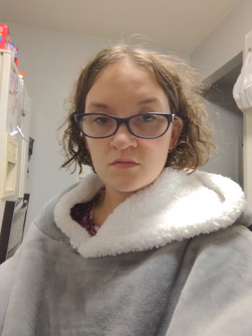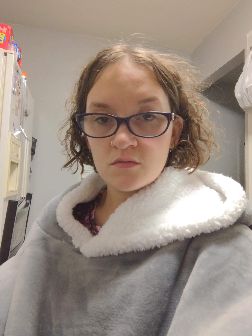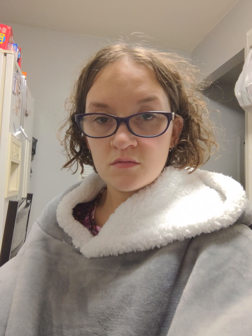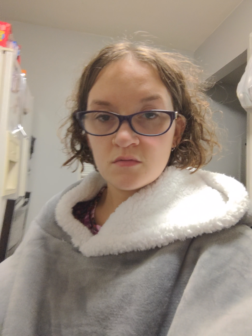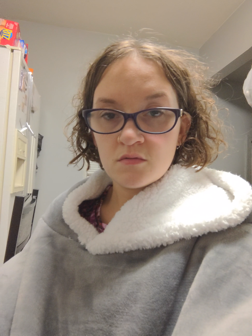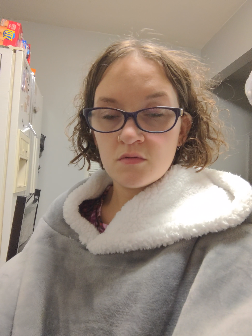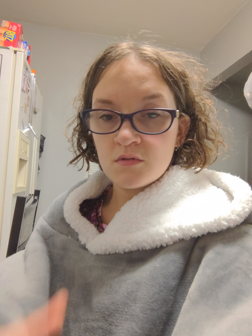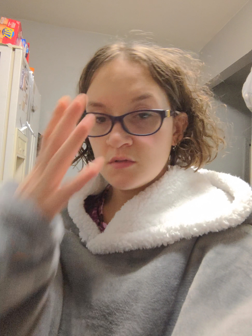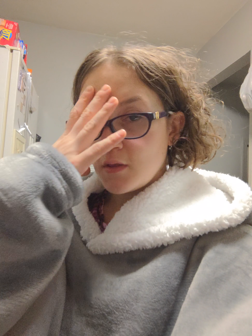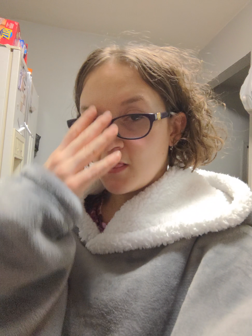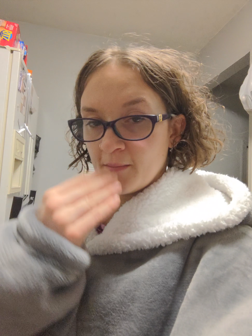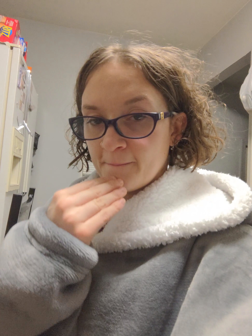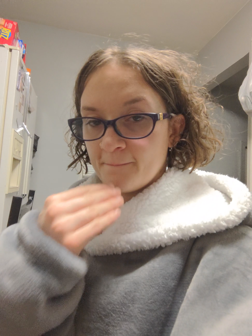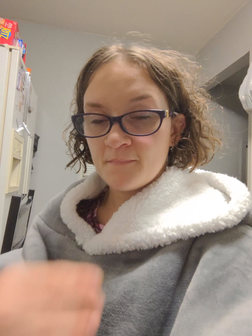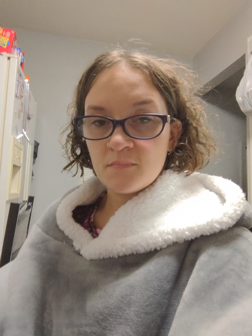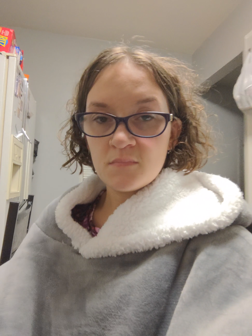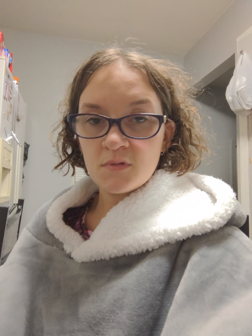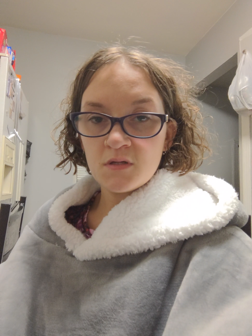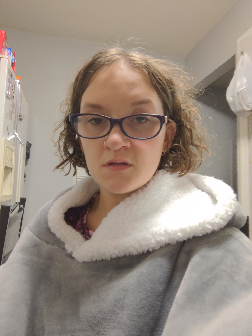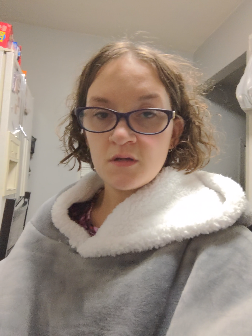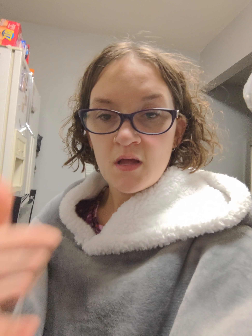sleep